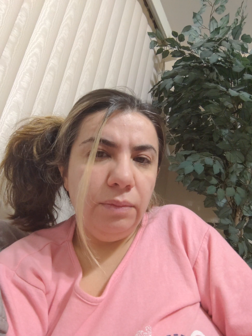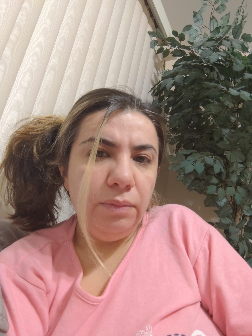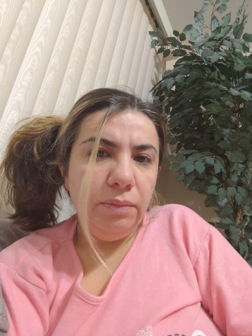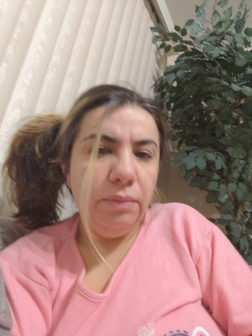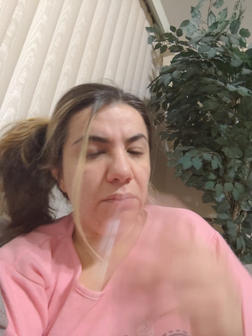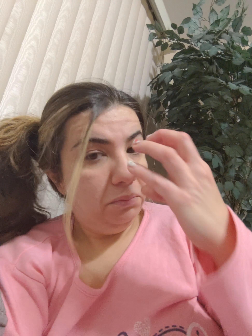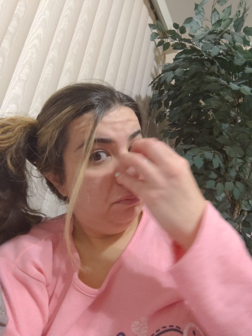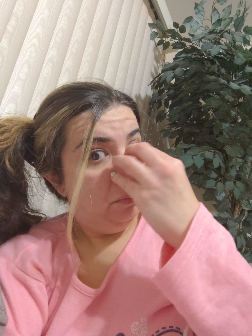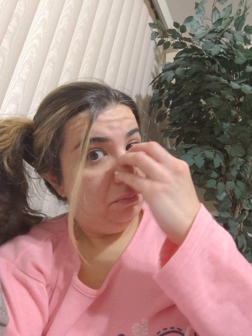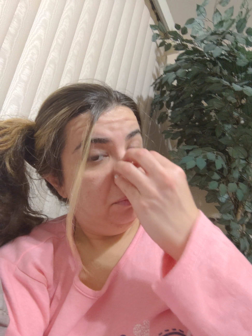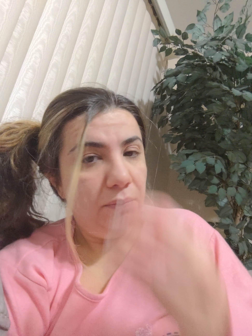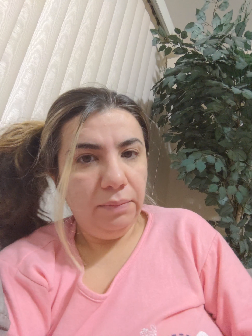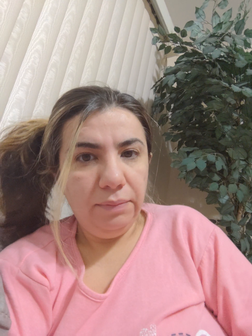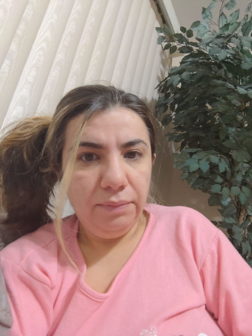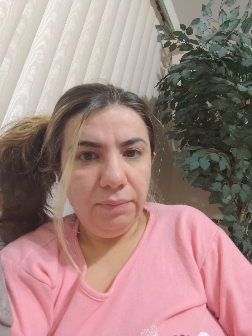clown